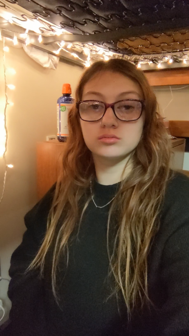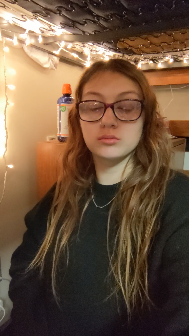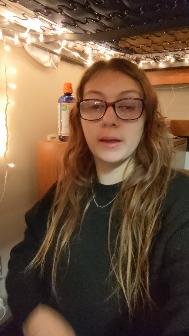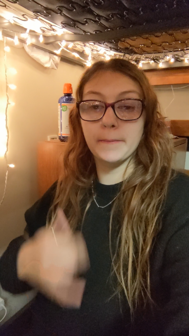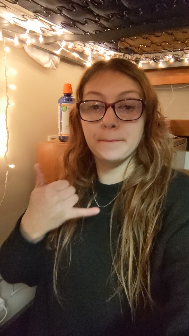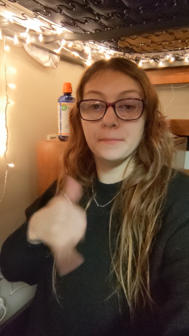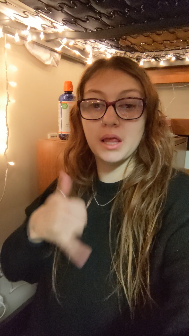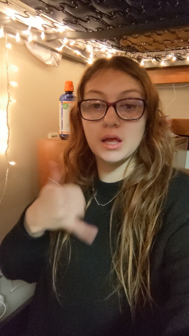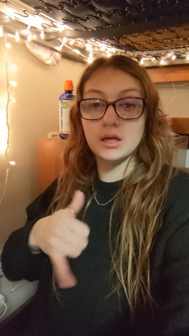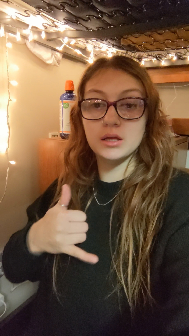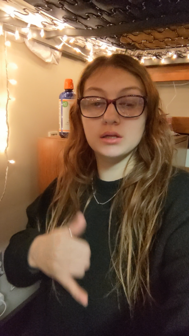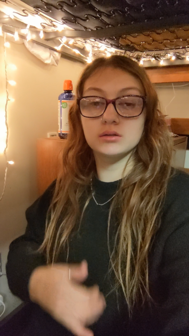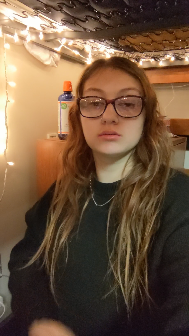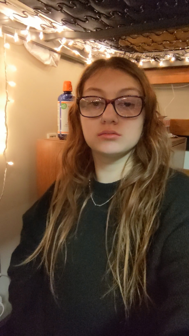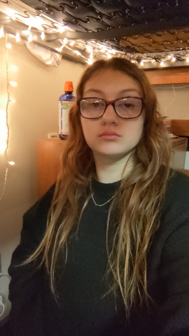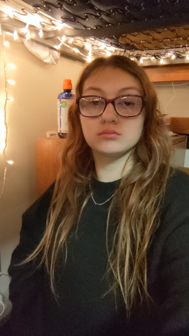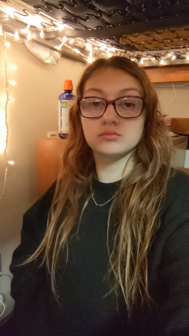play